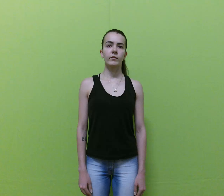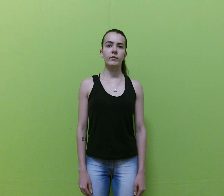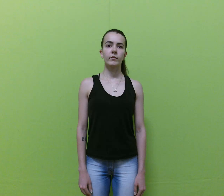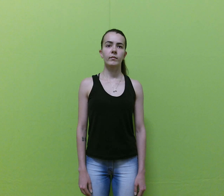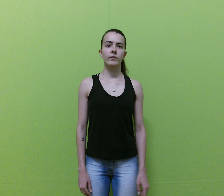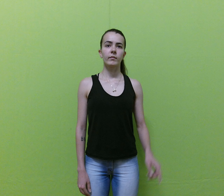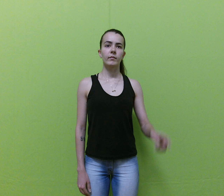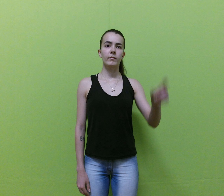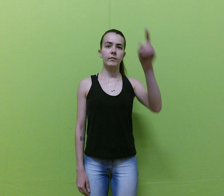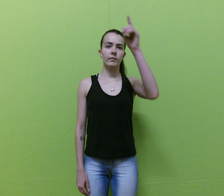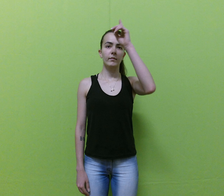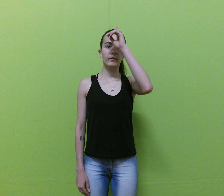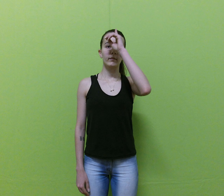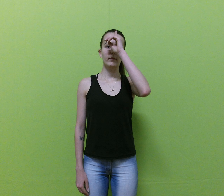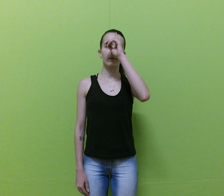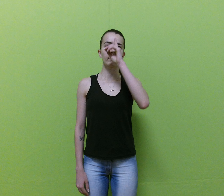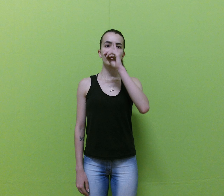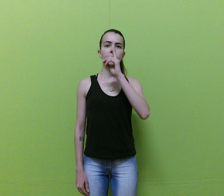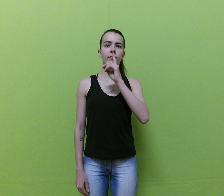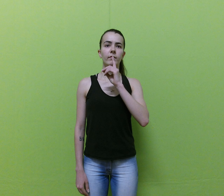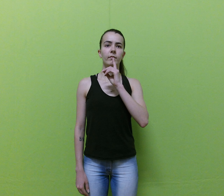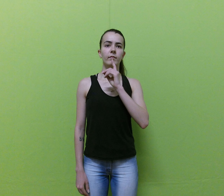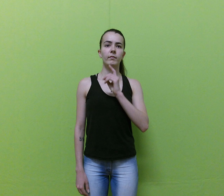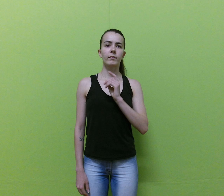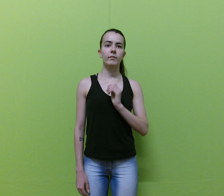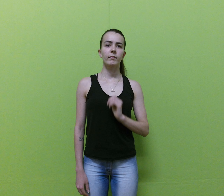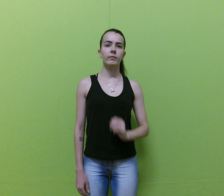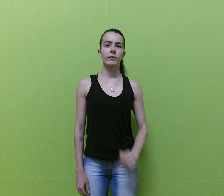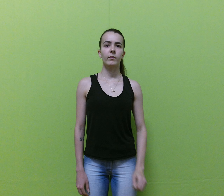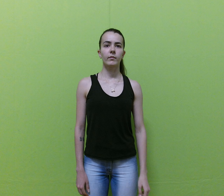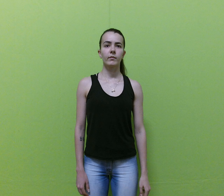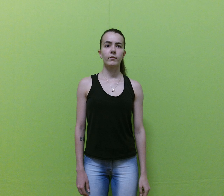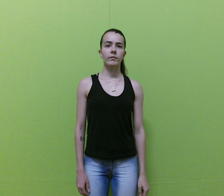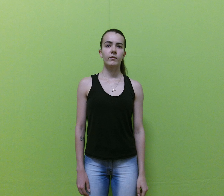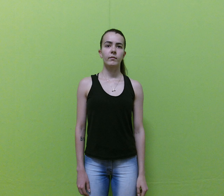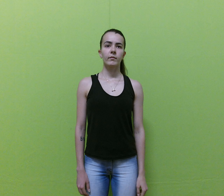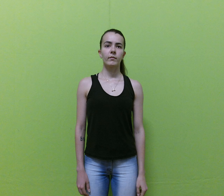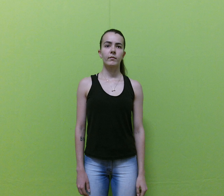amarelo